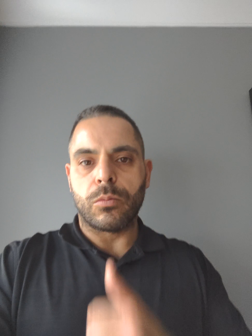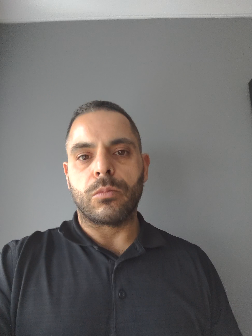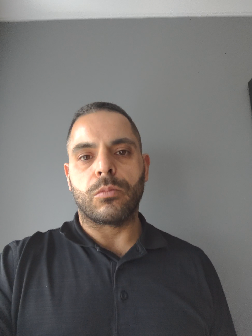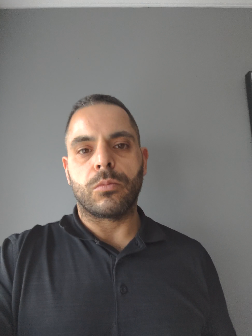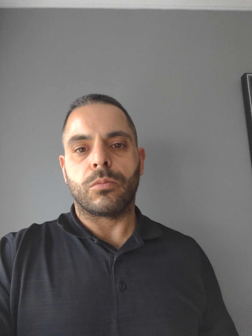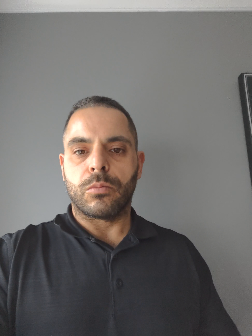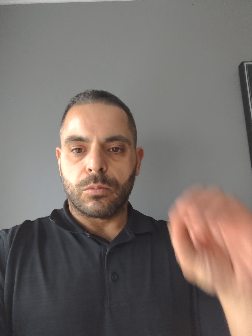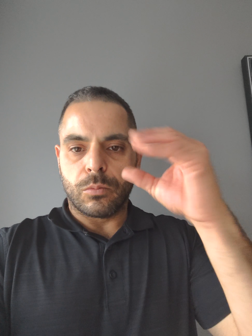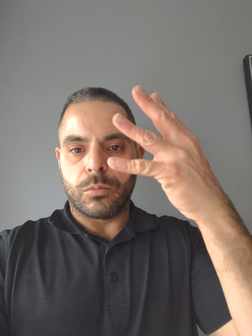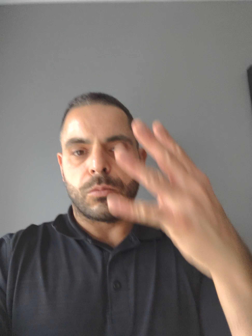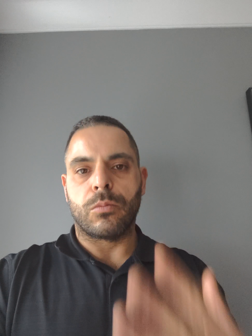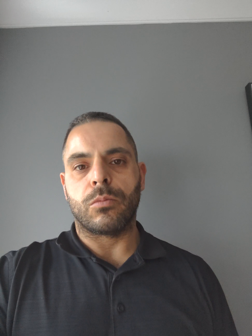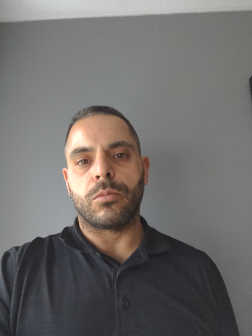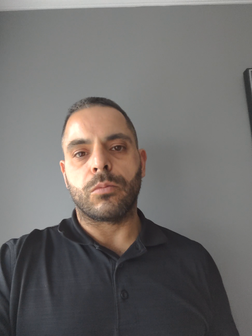sun